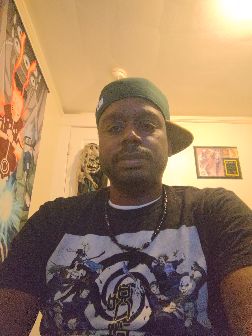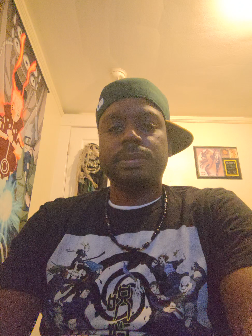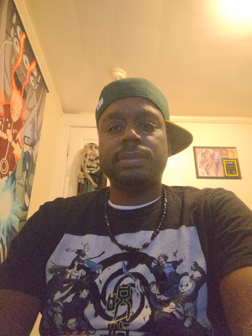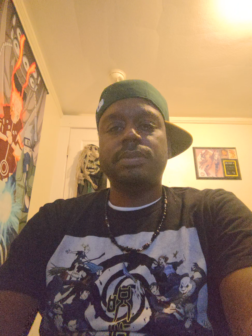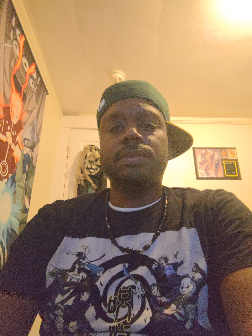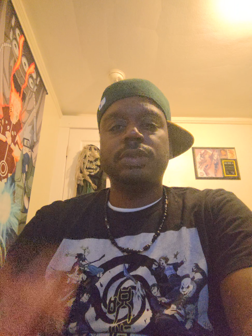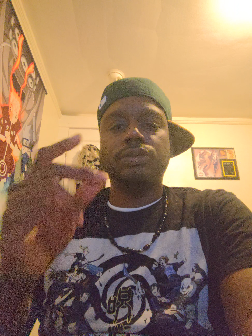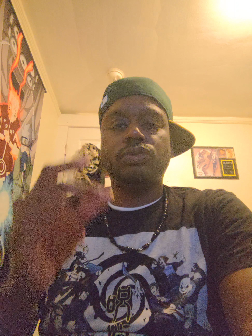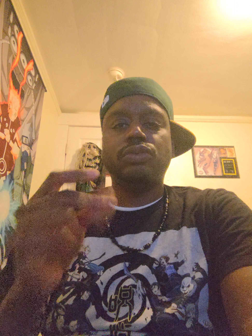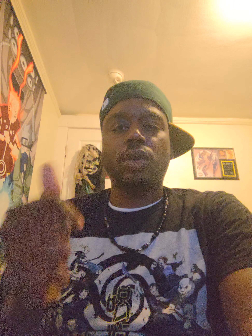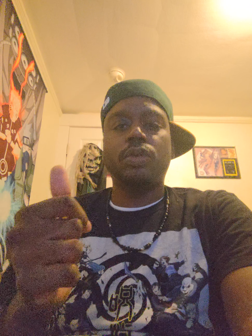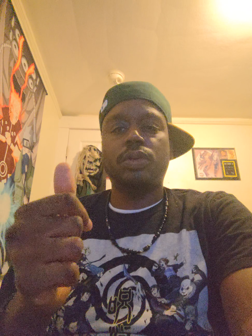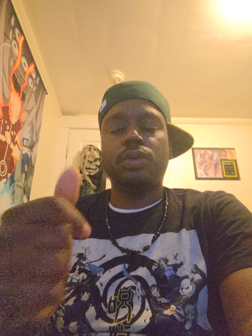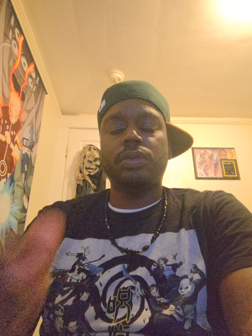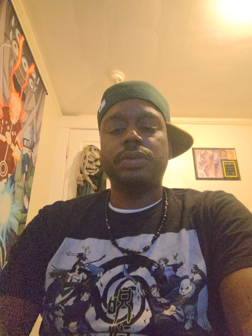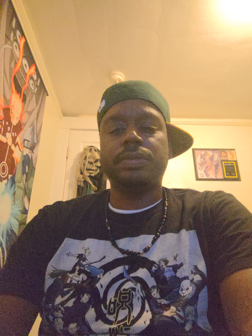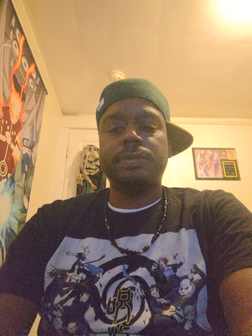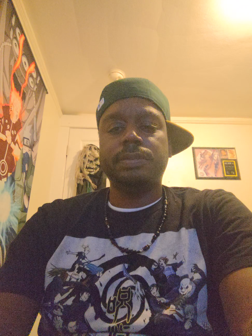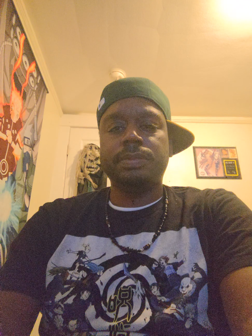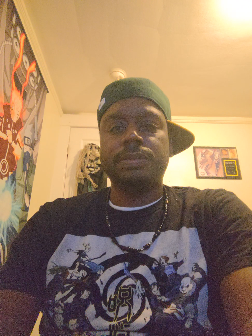dog